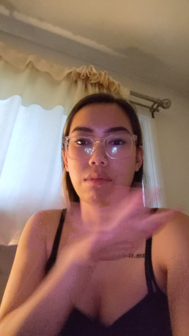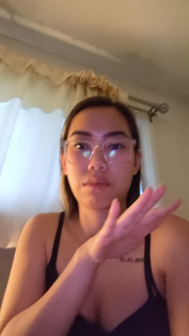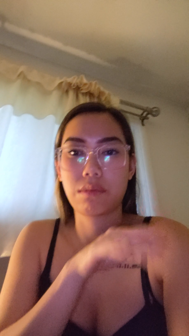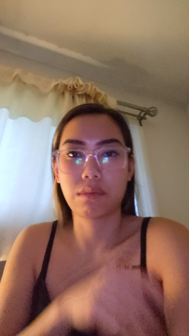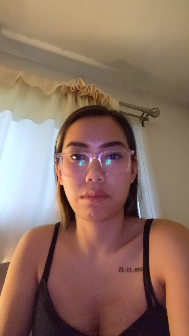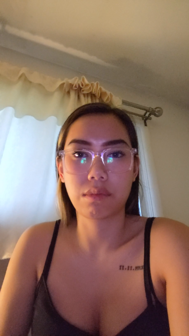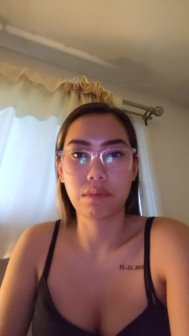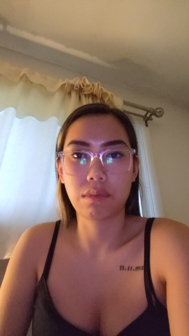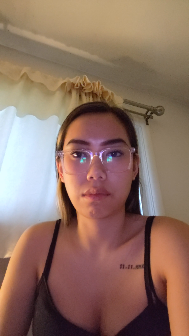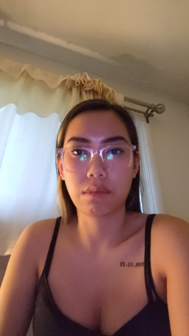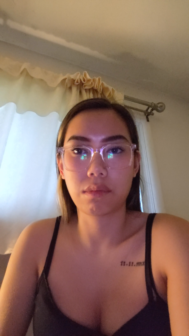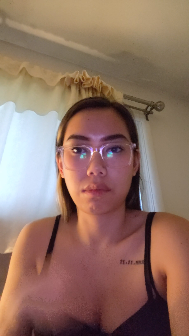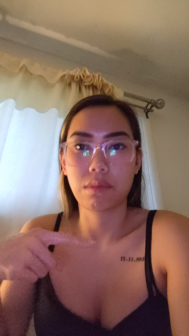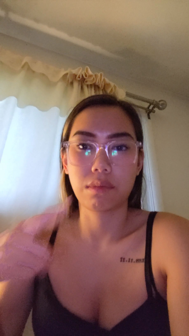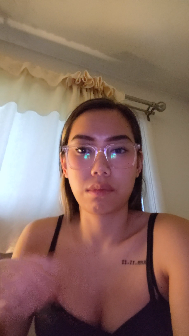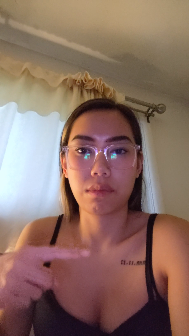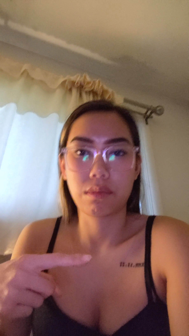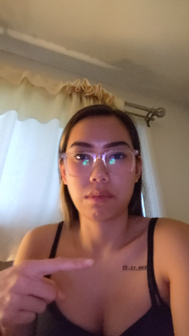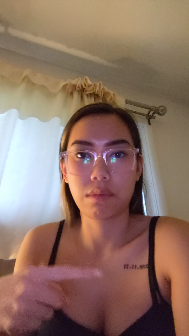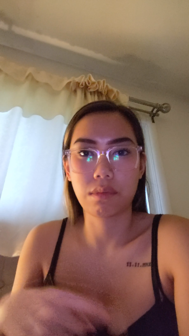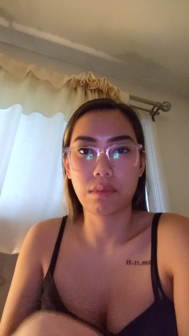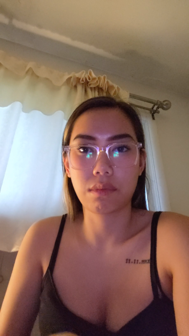about